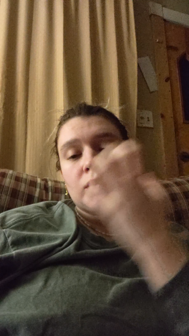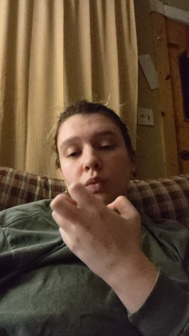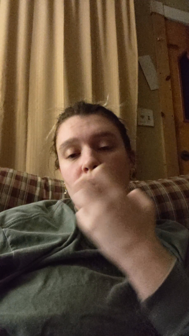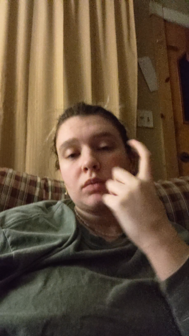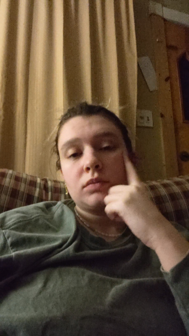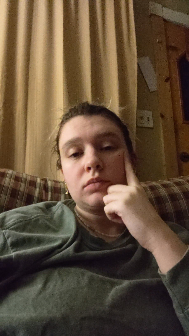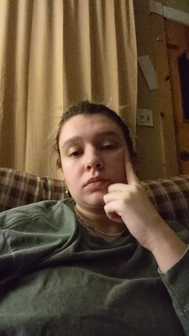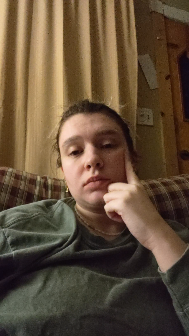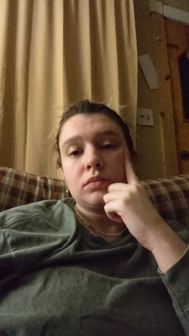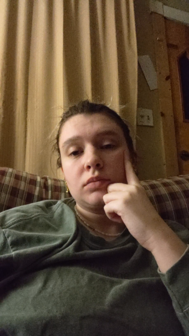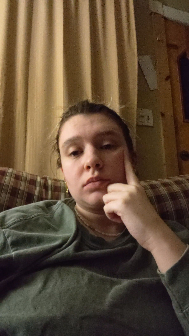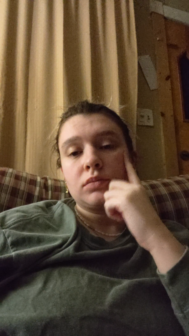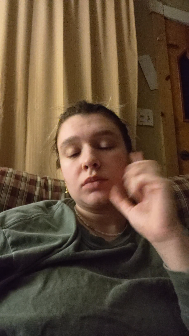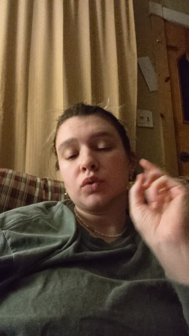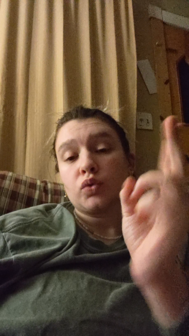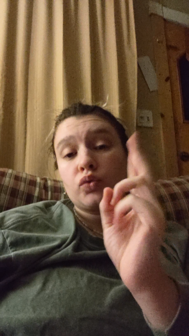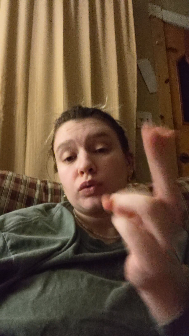hurry